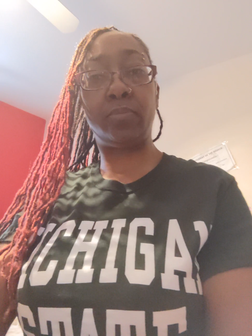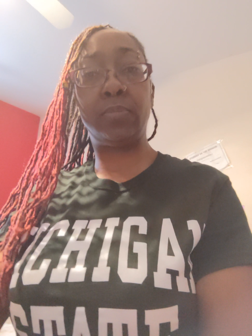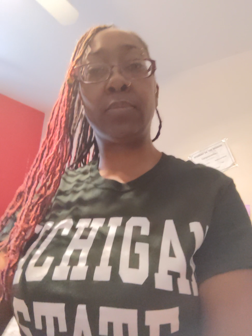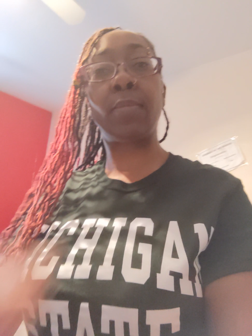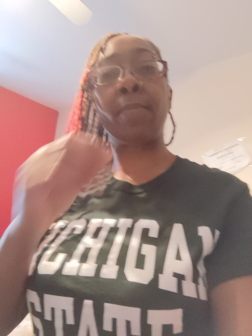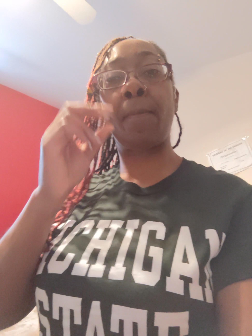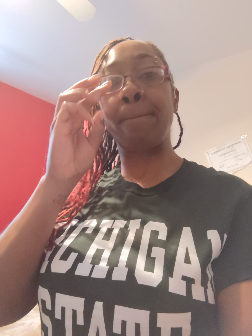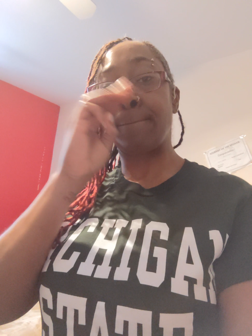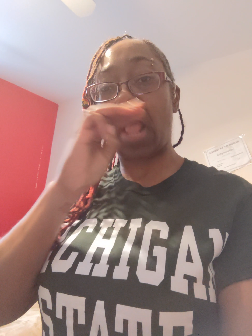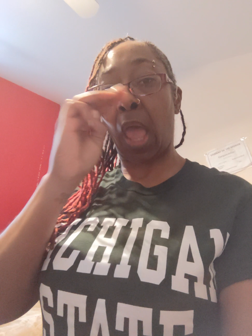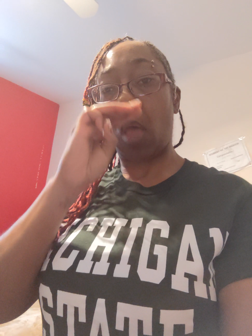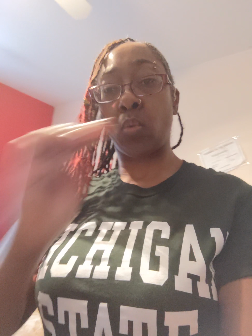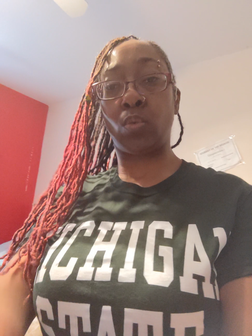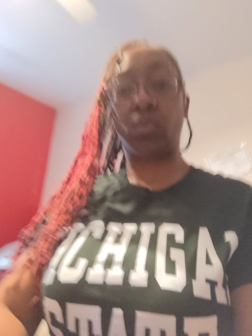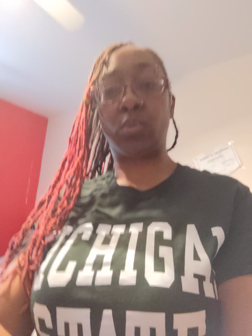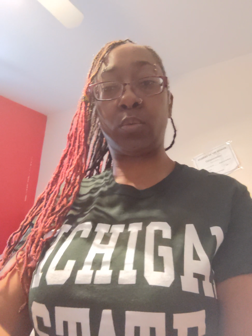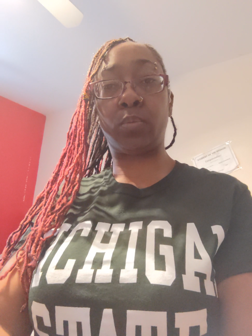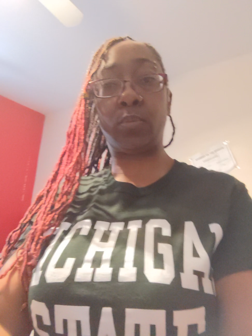mouse